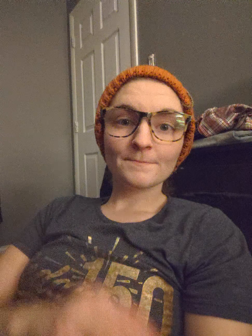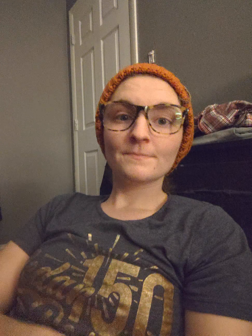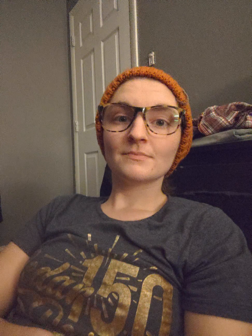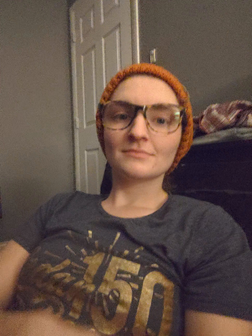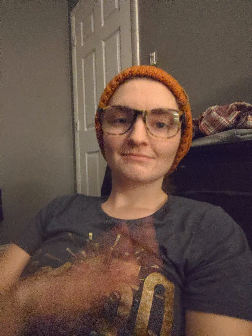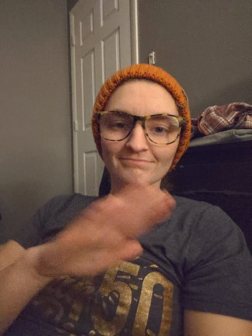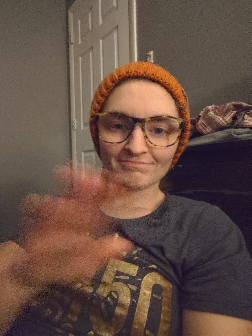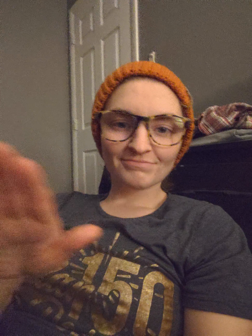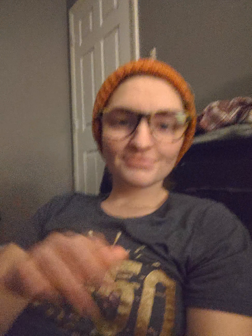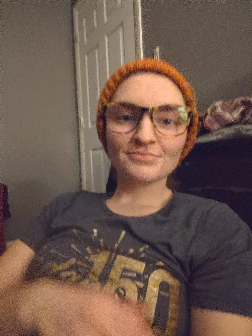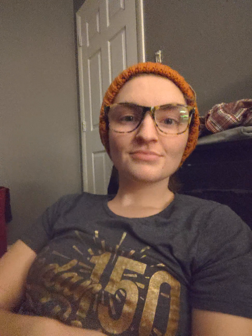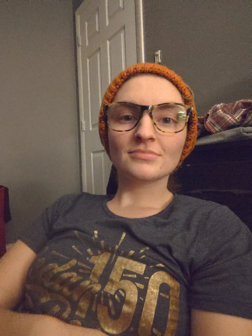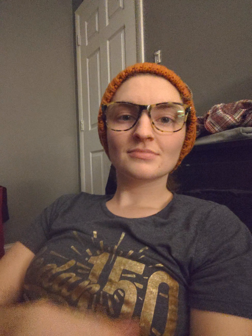clean